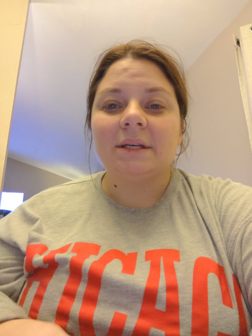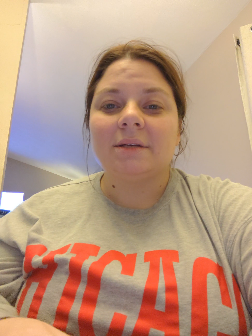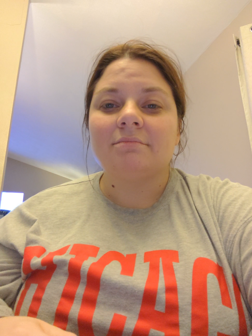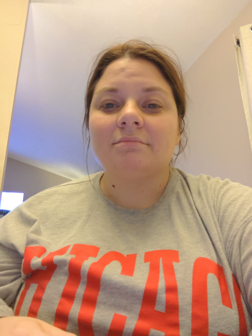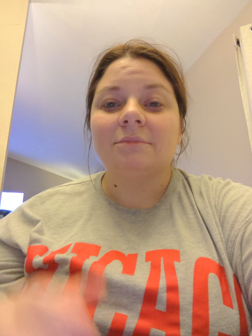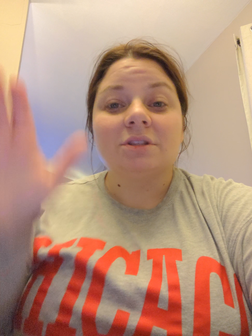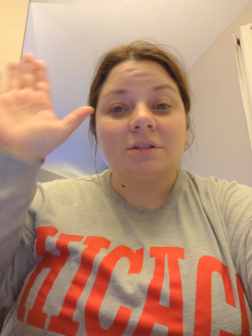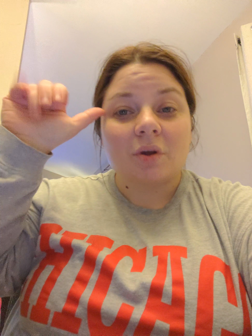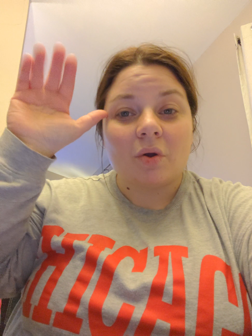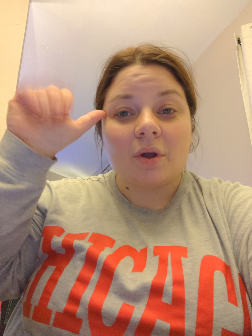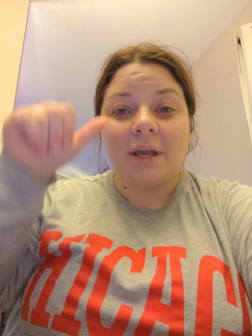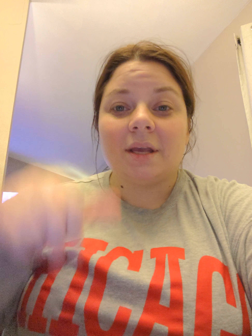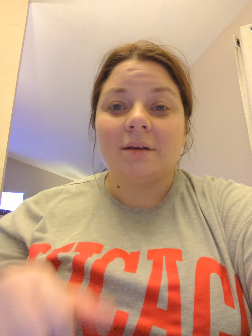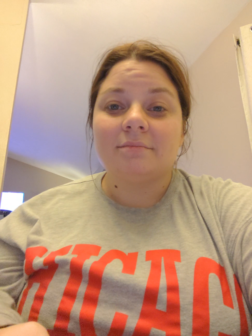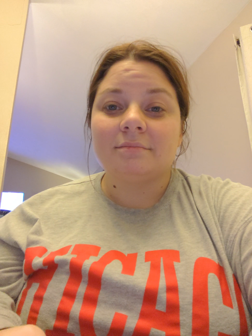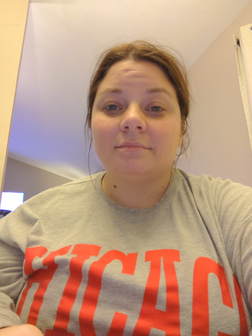donkey